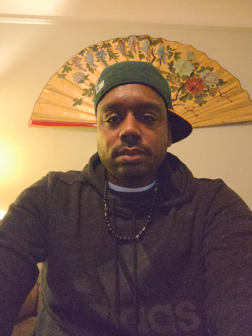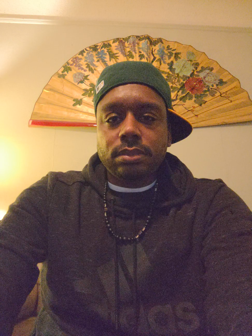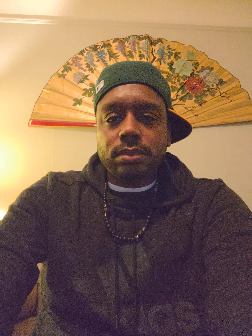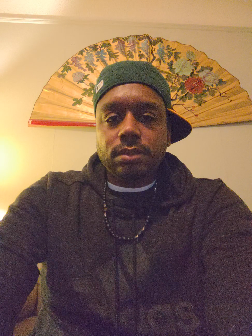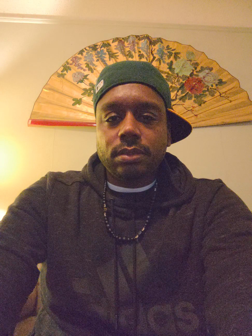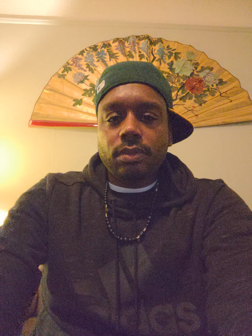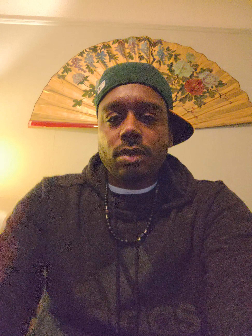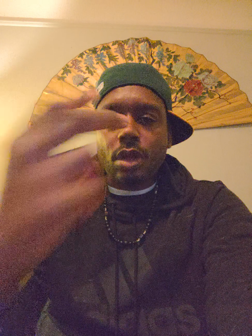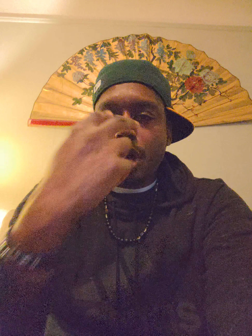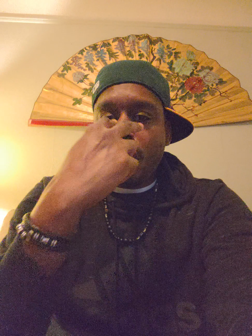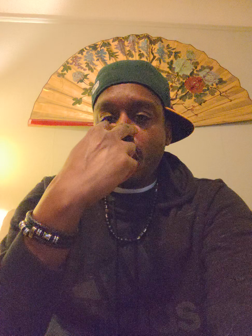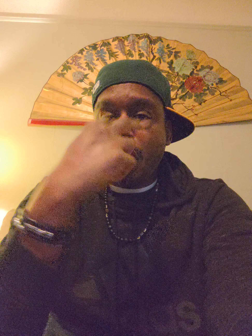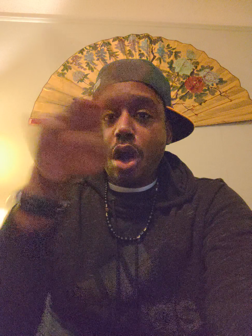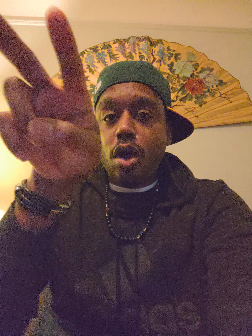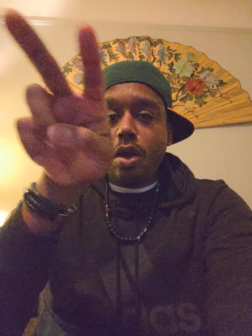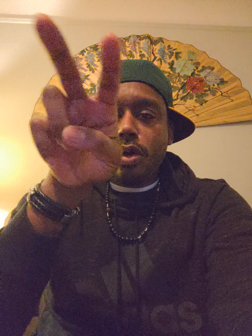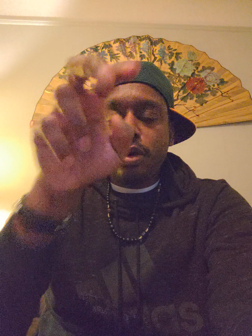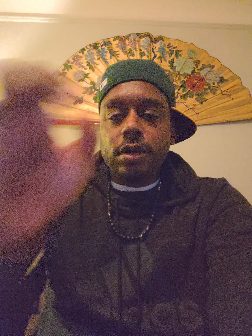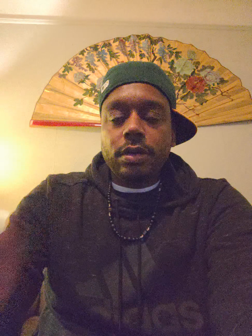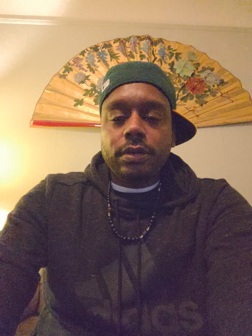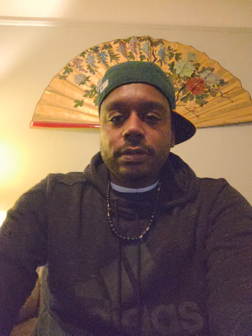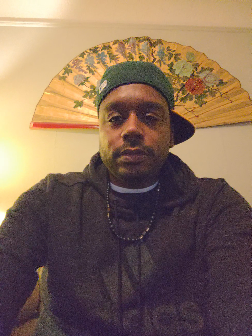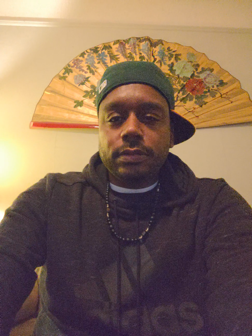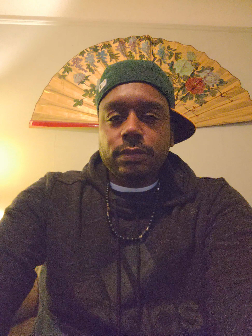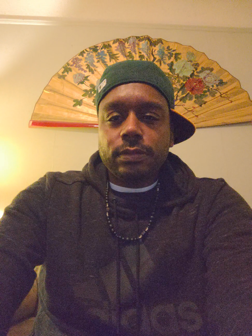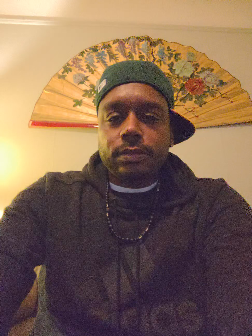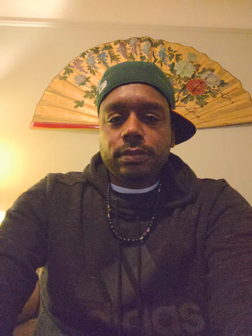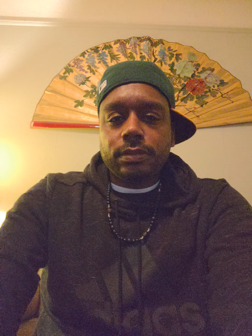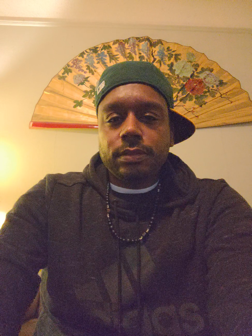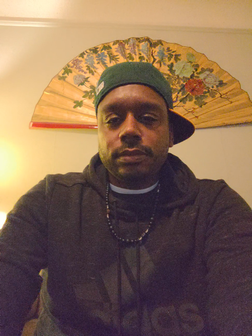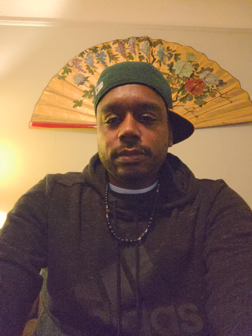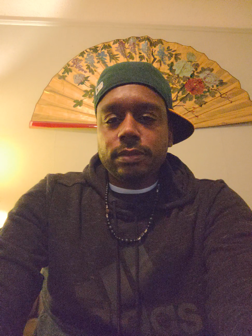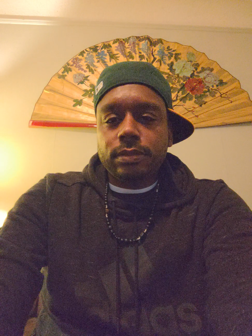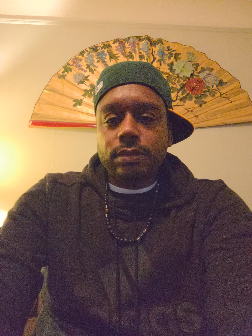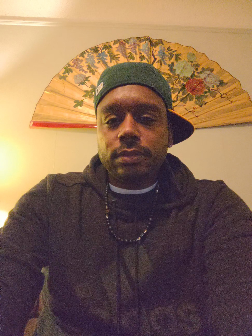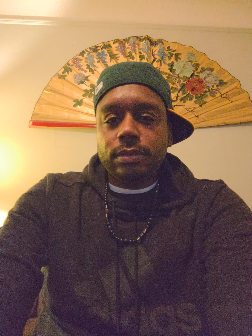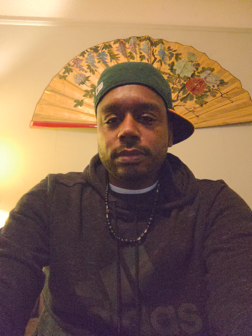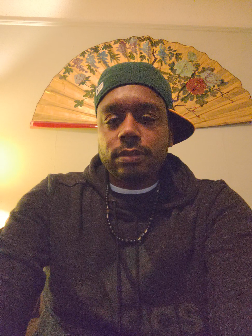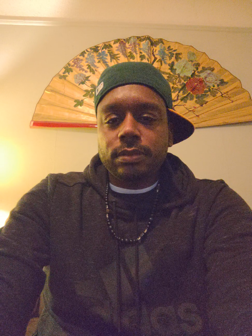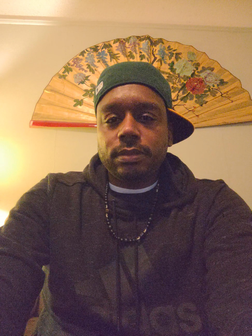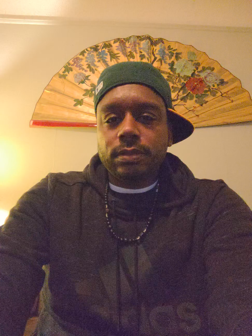look